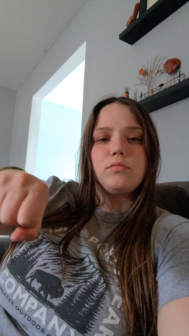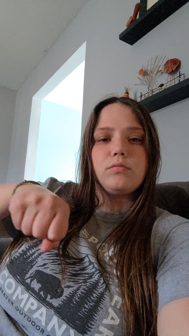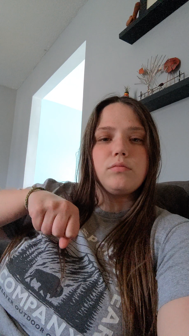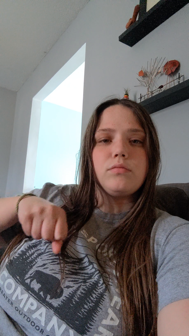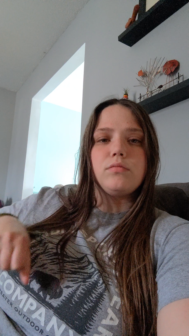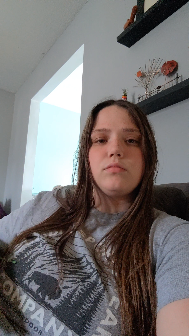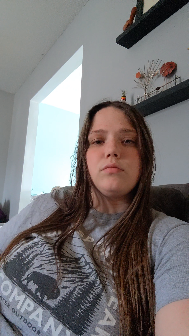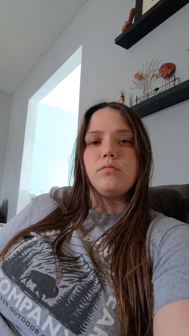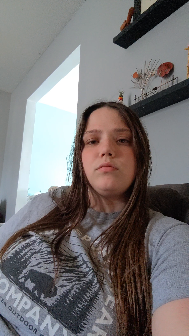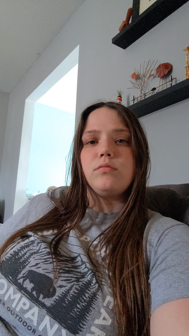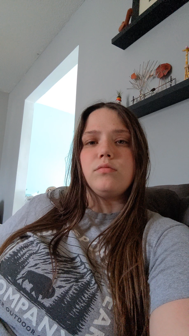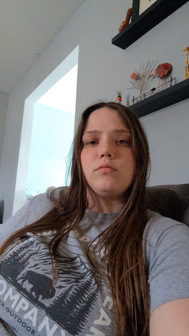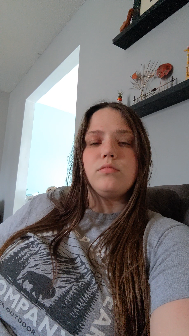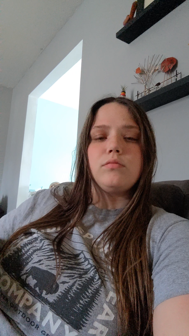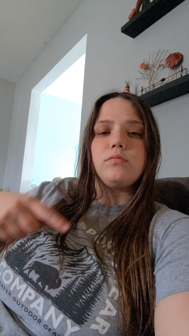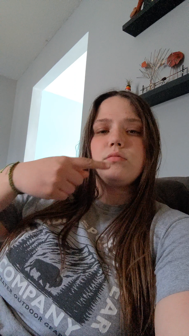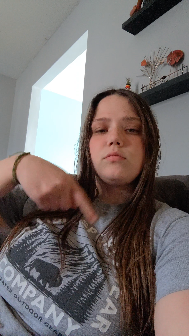cut